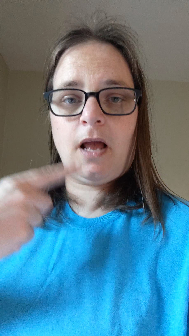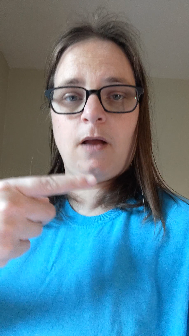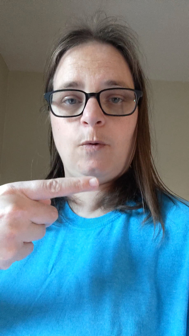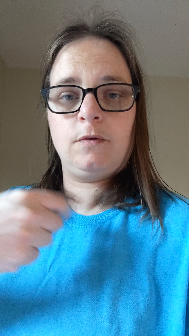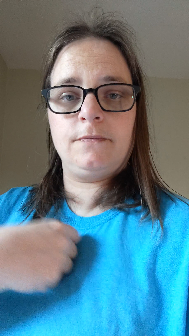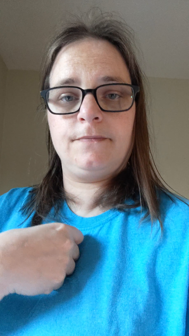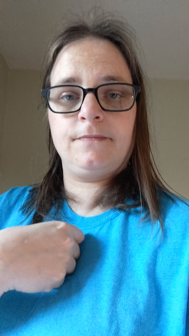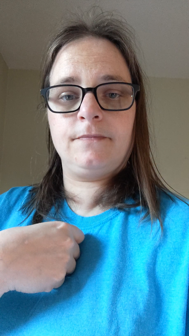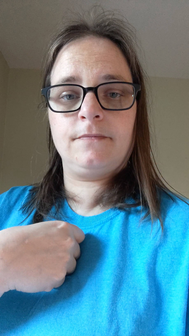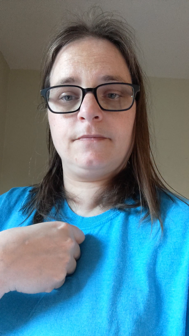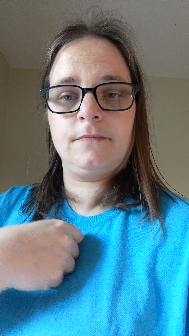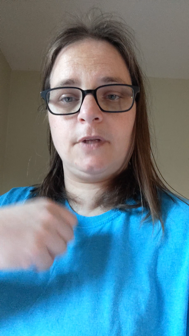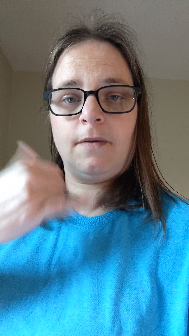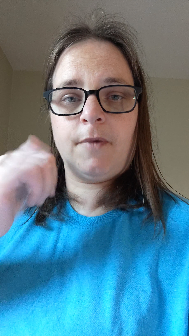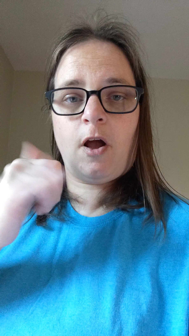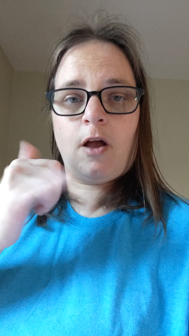party